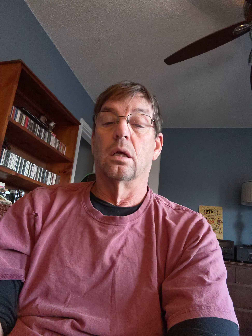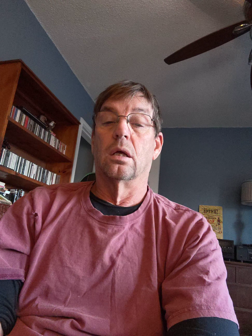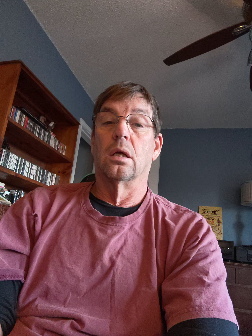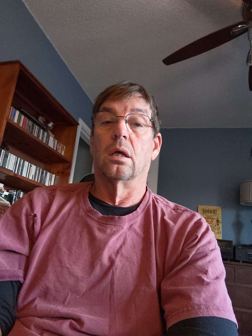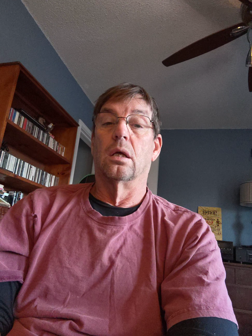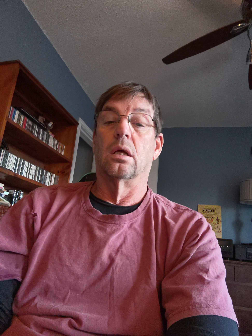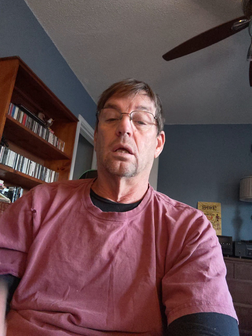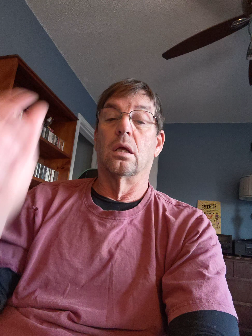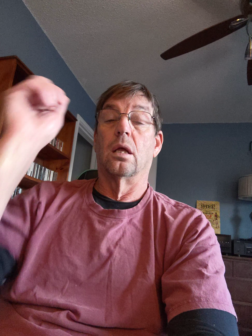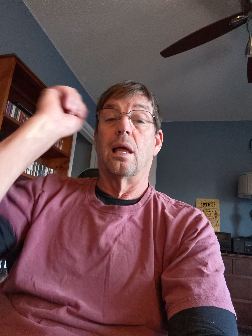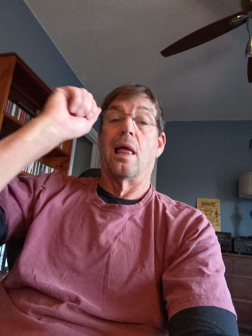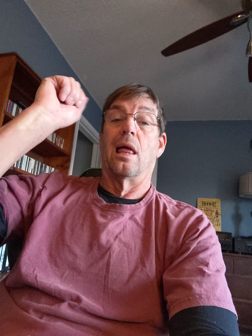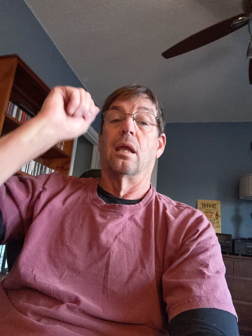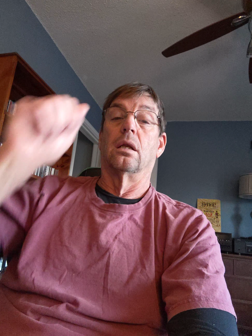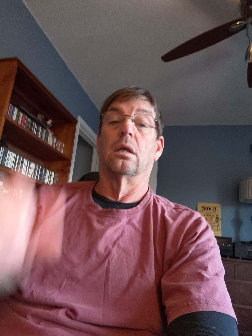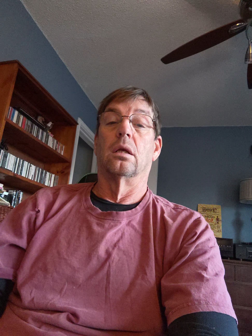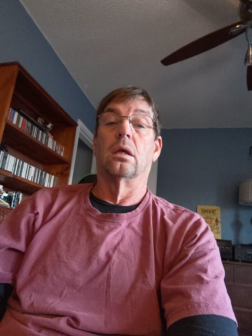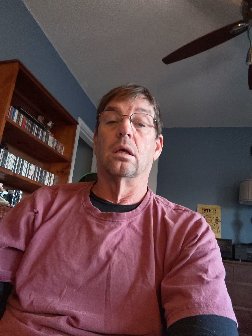aunt